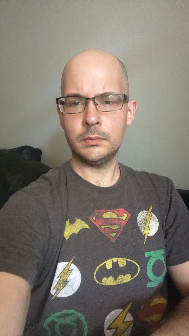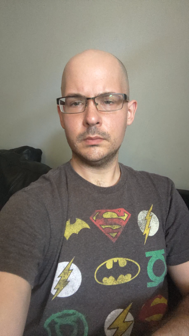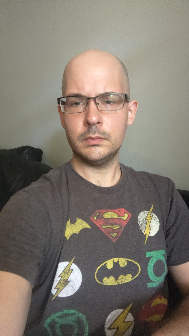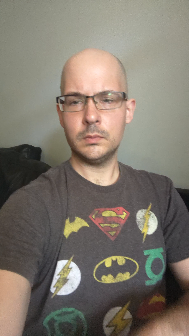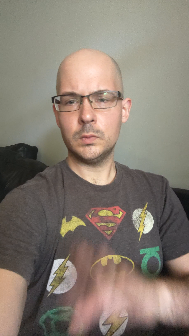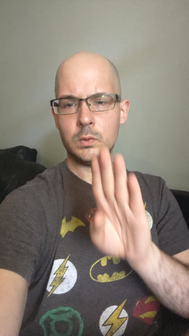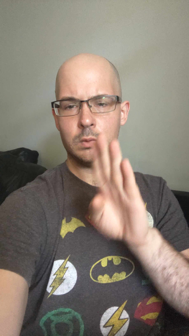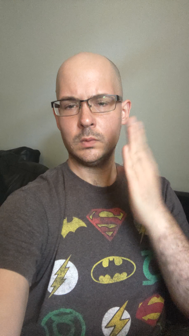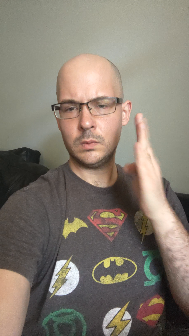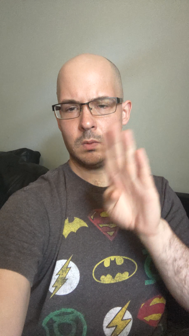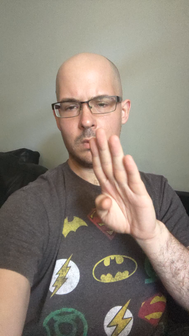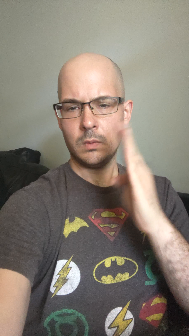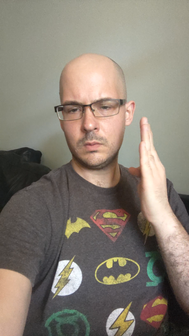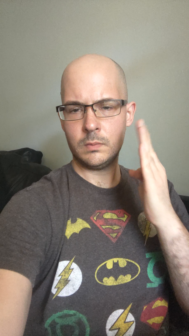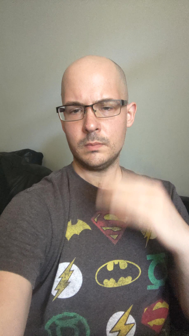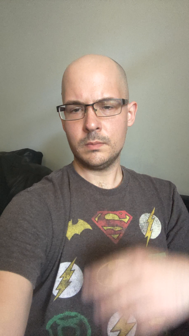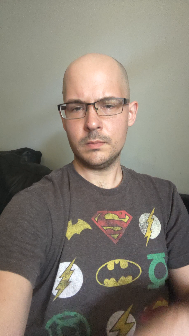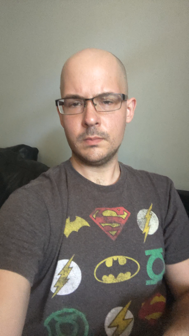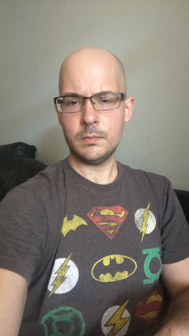door